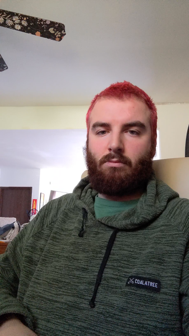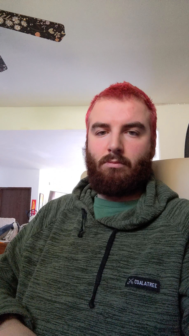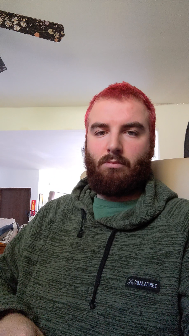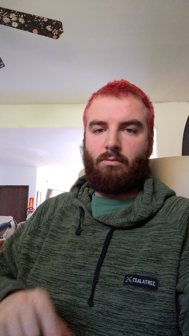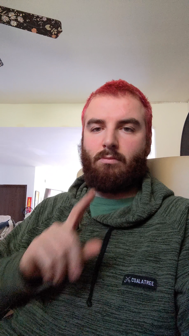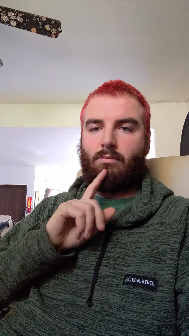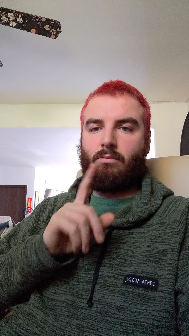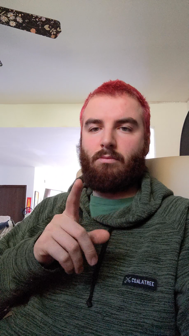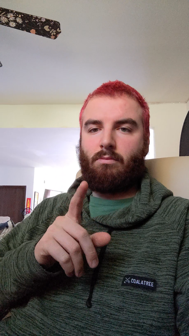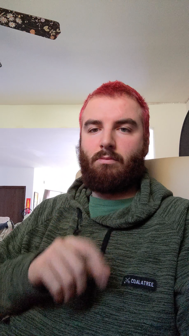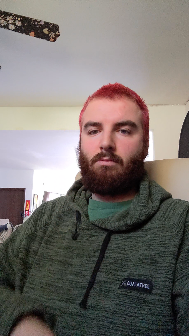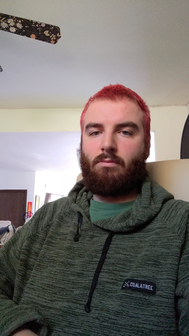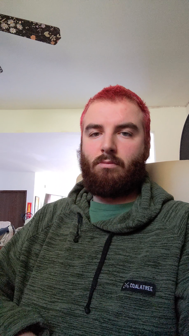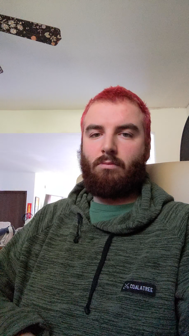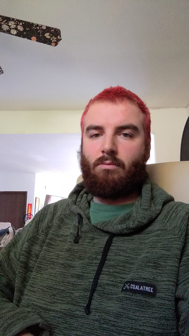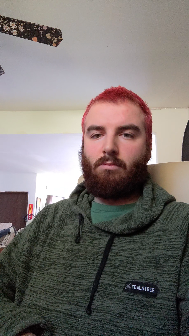is